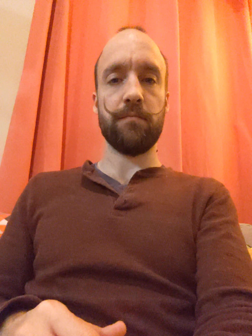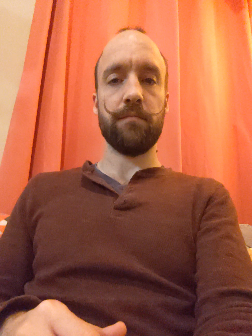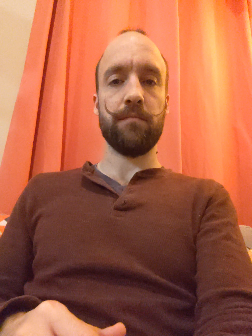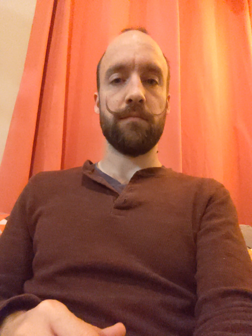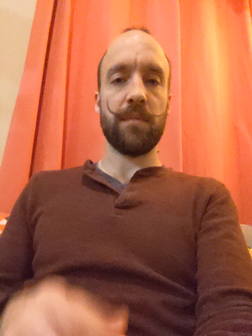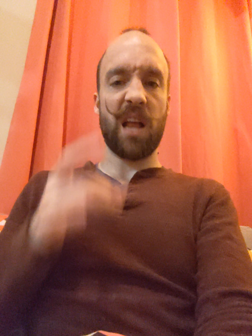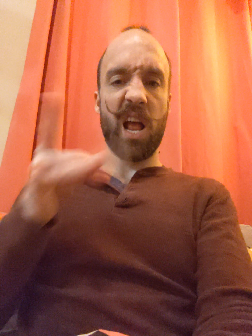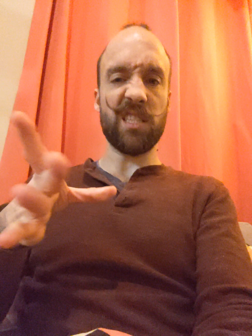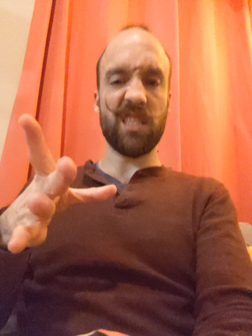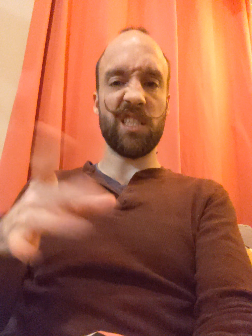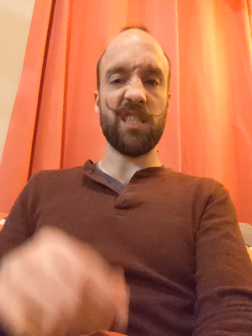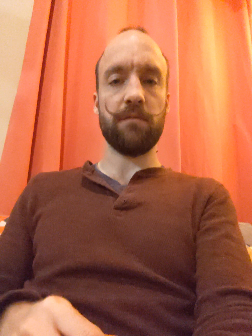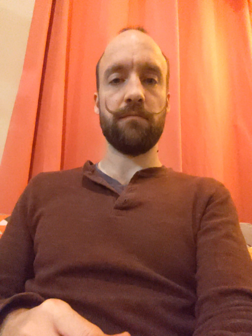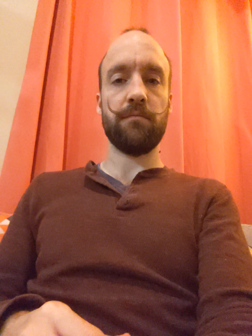hate